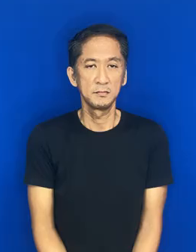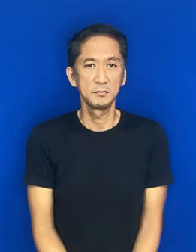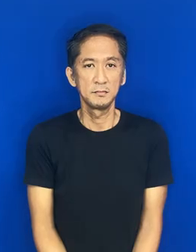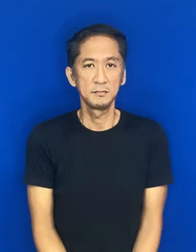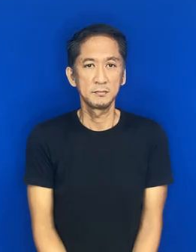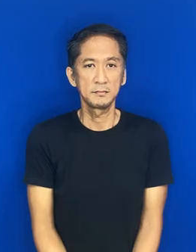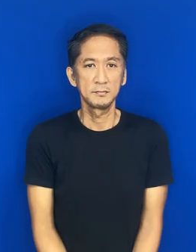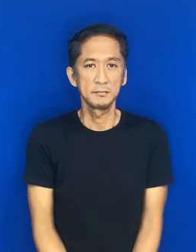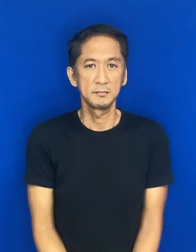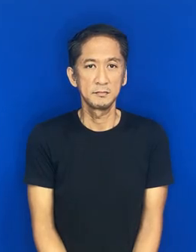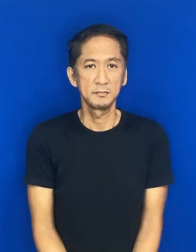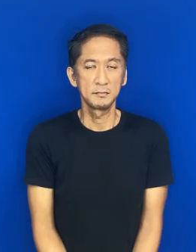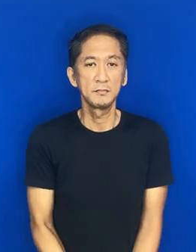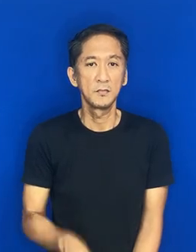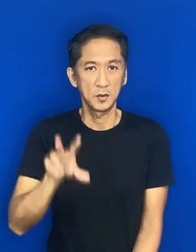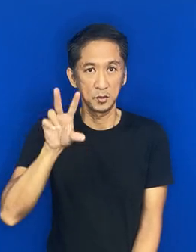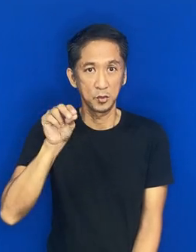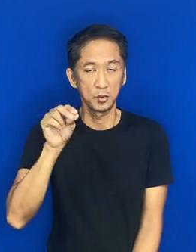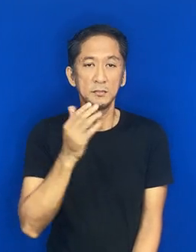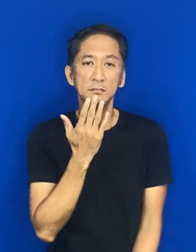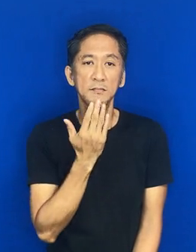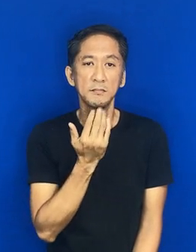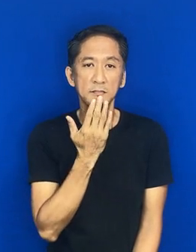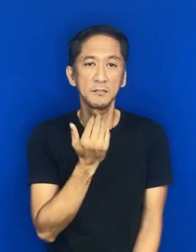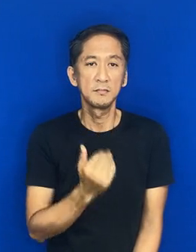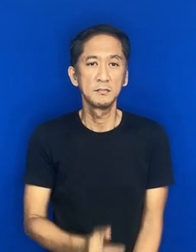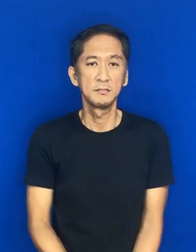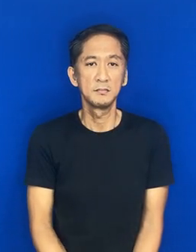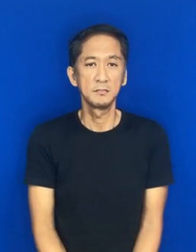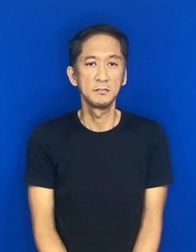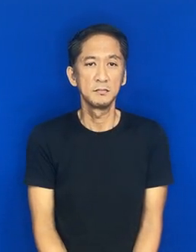no sugar